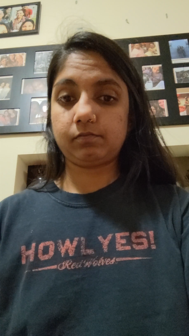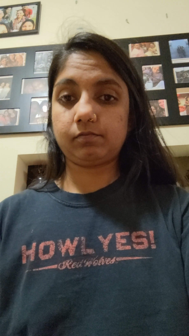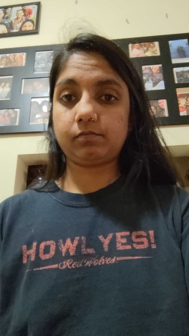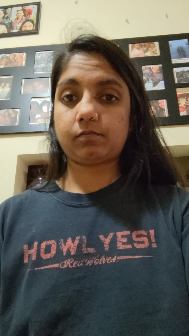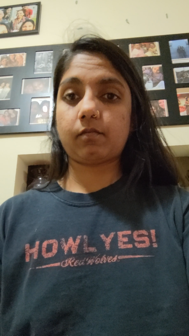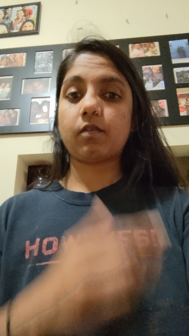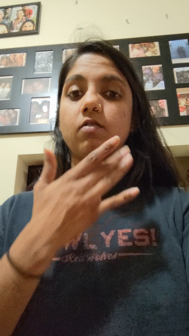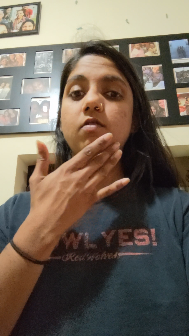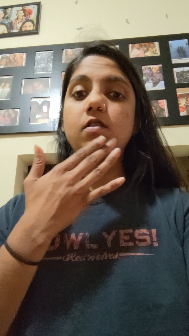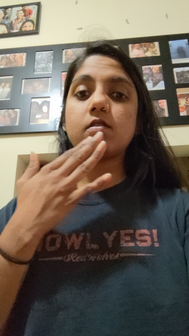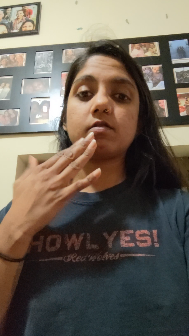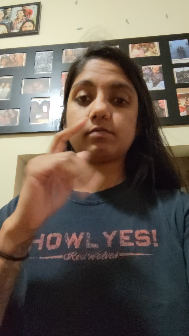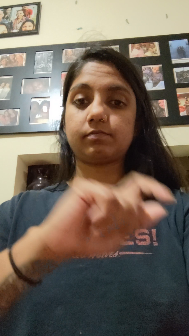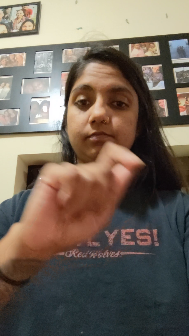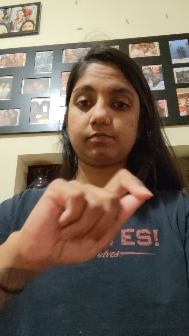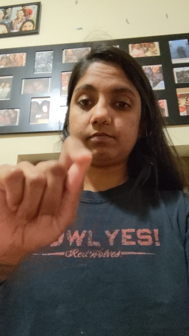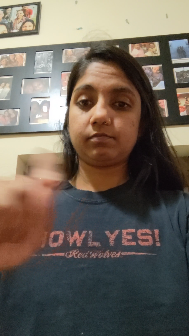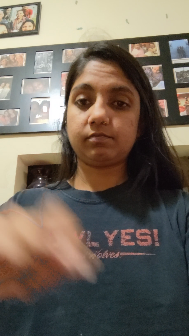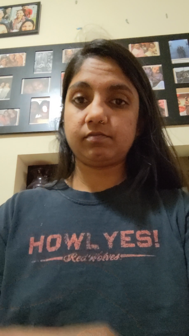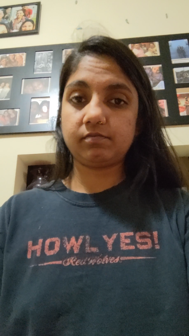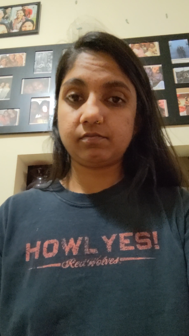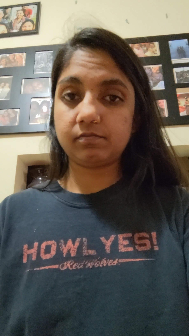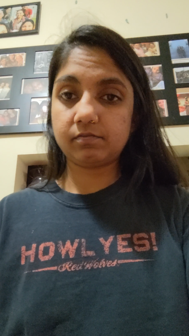crayon